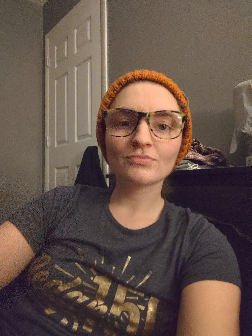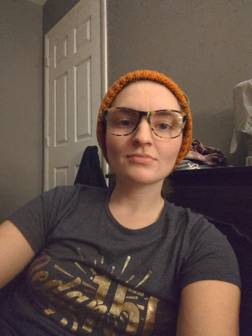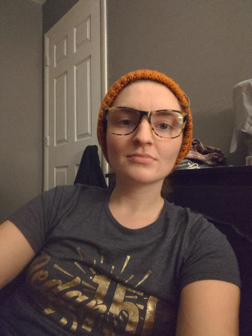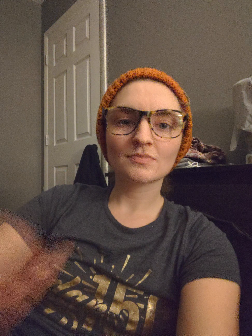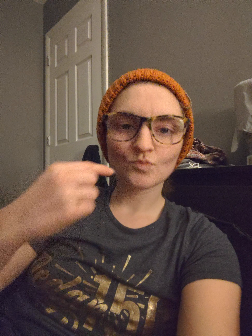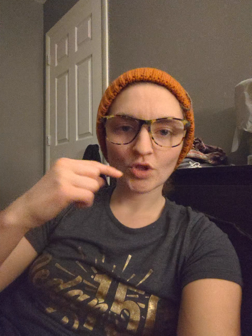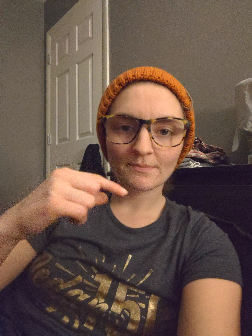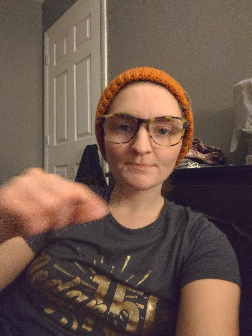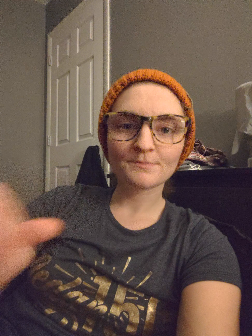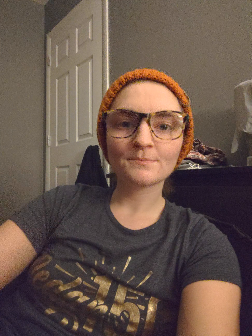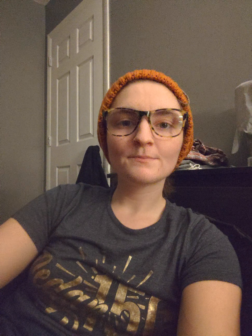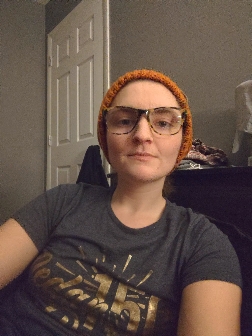green